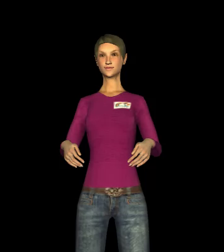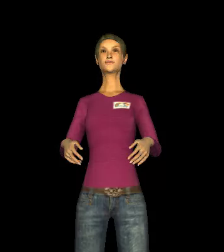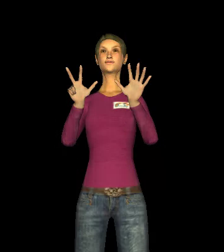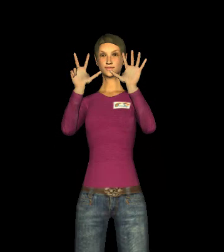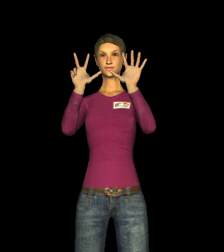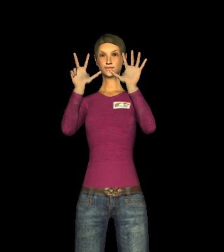8